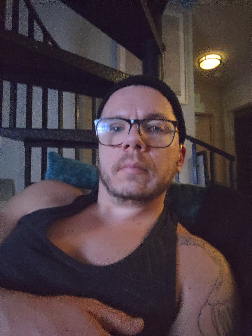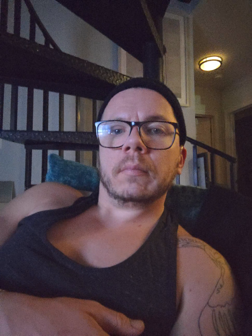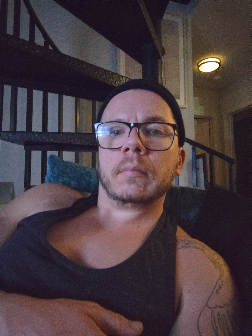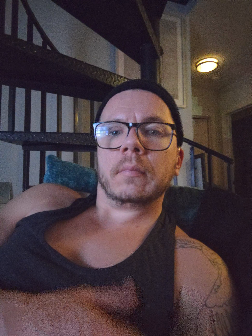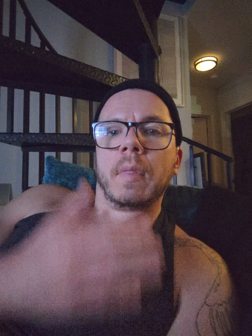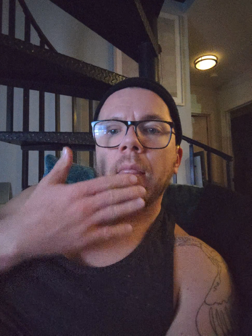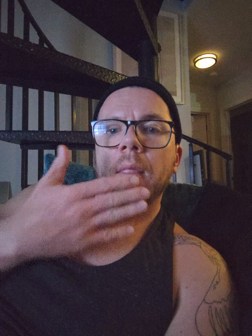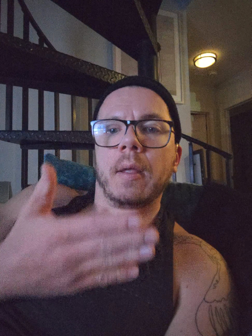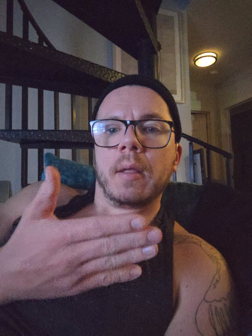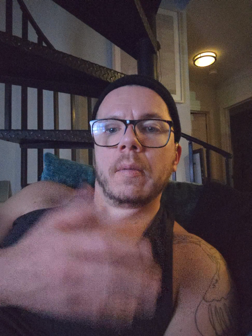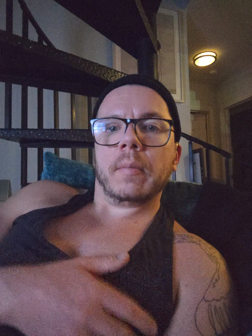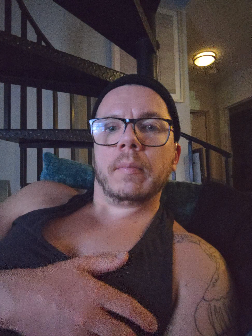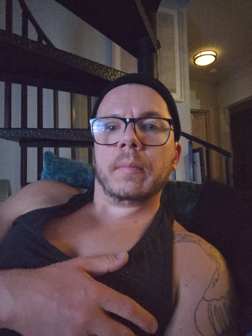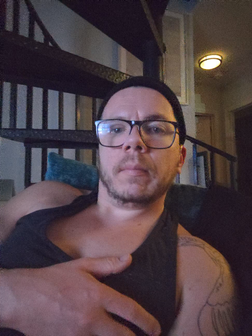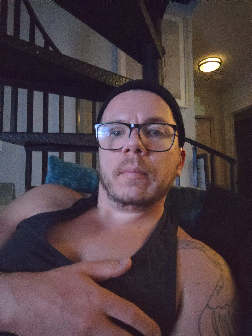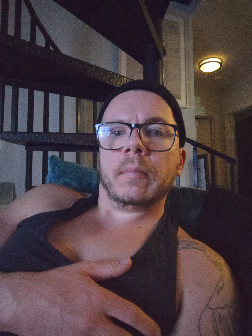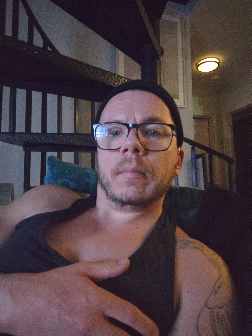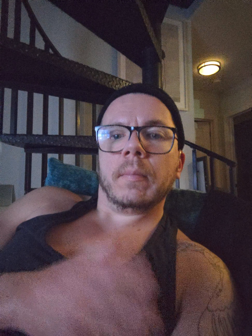thank you